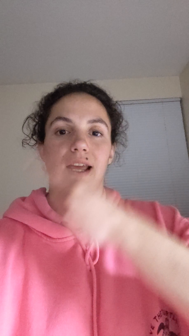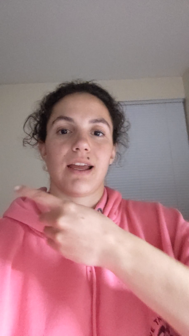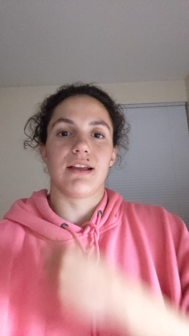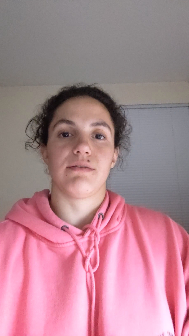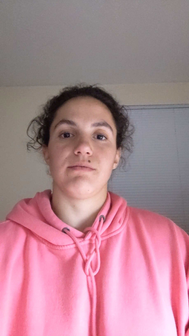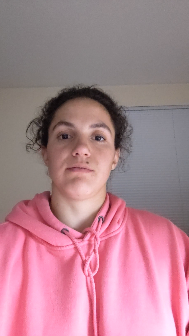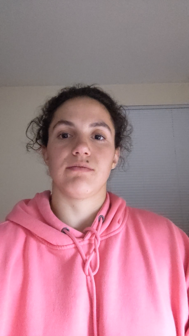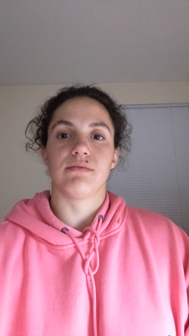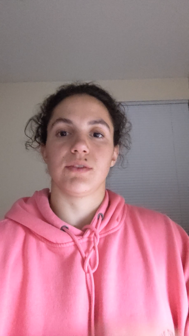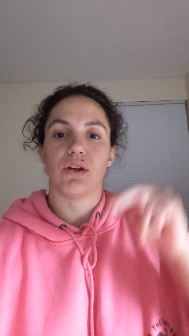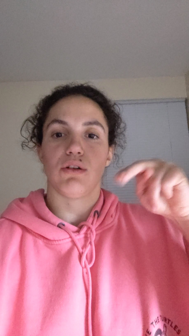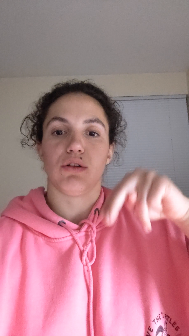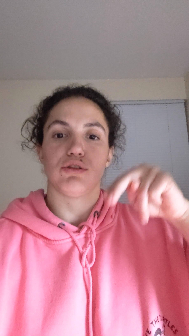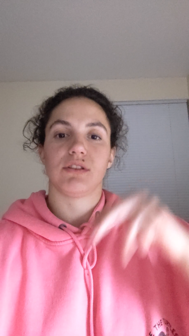nurse